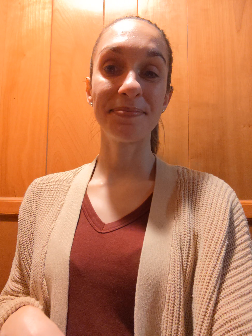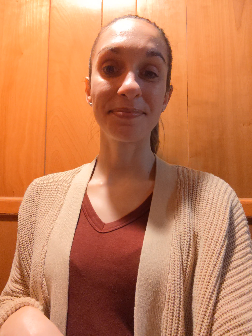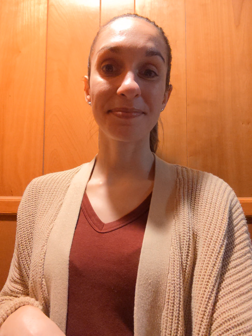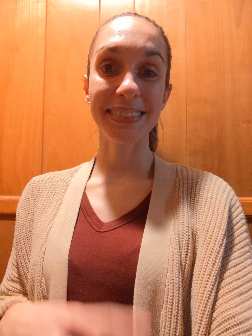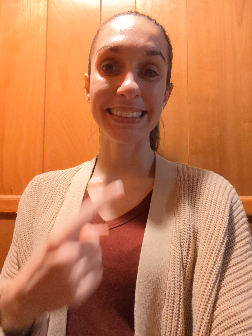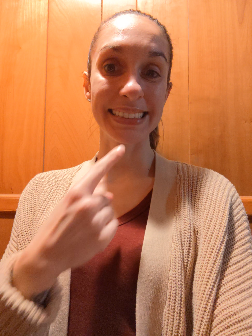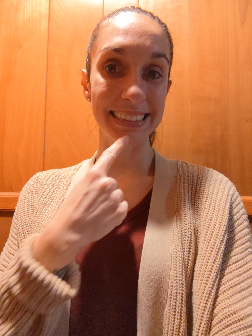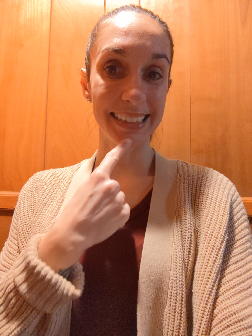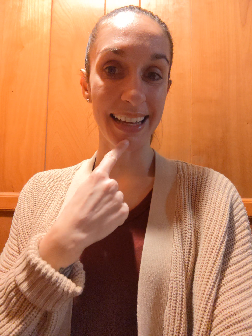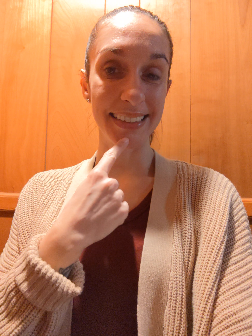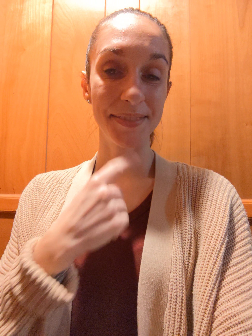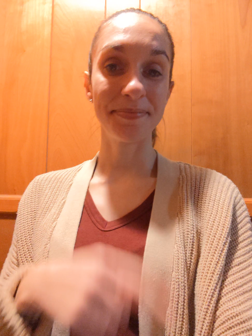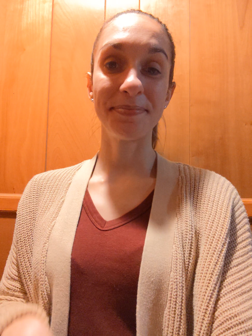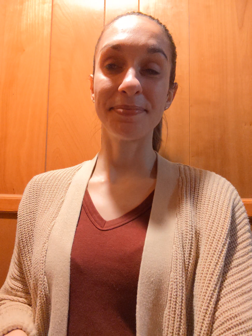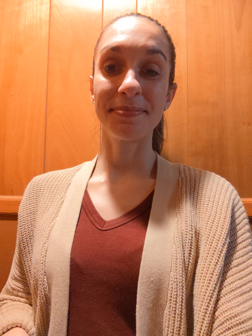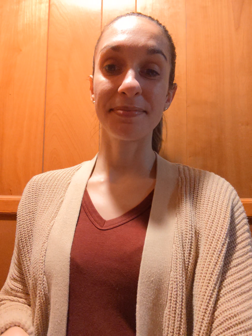say